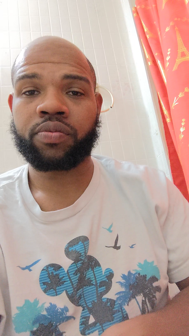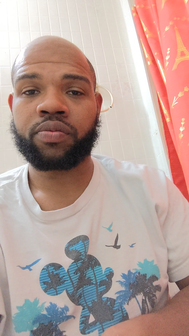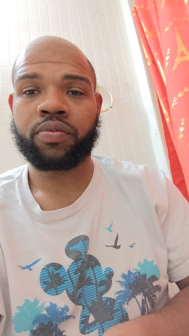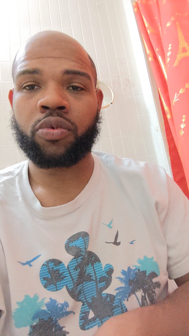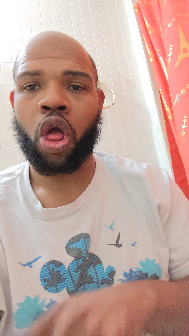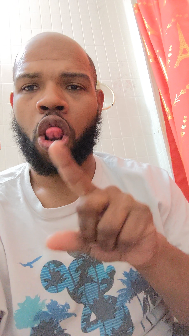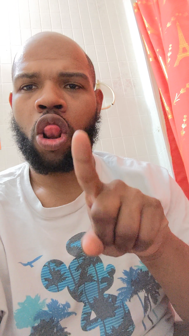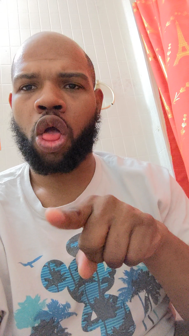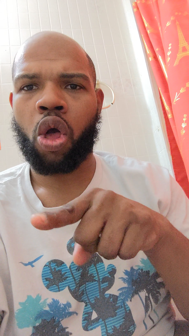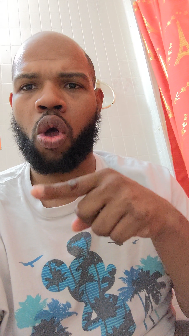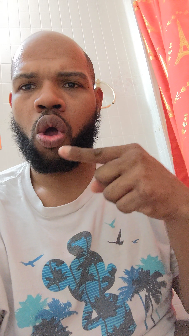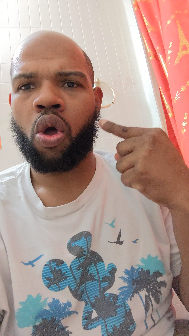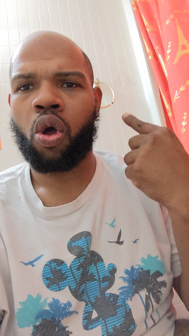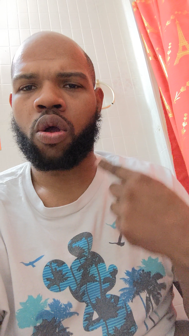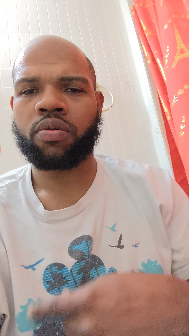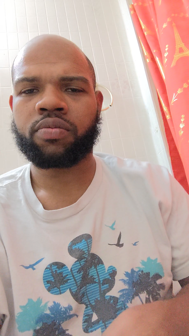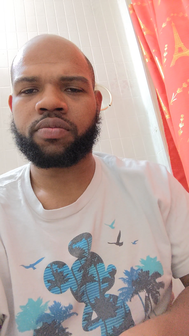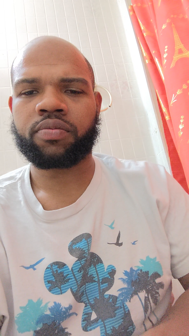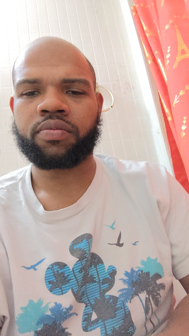long